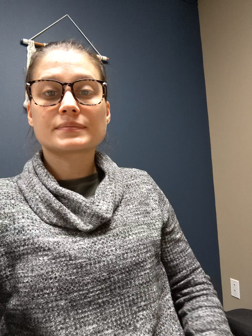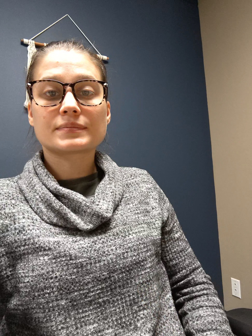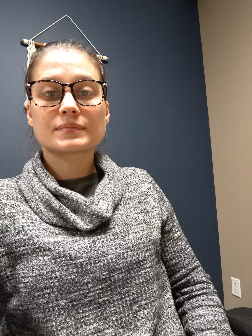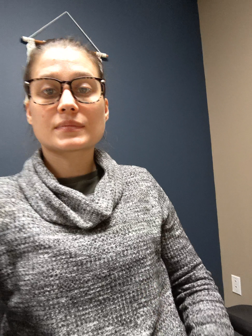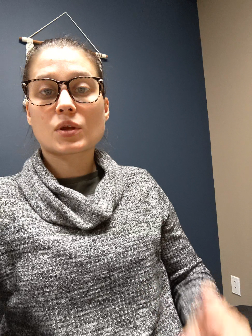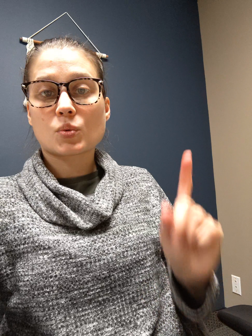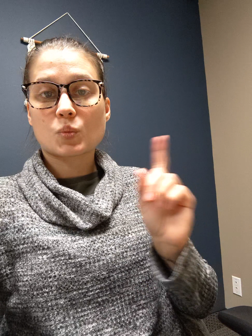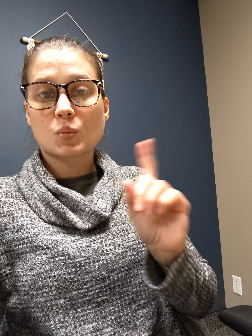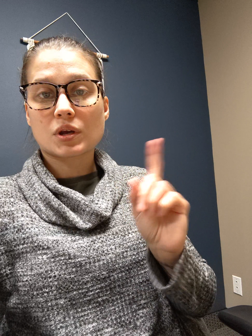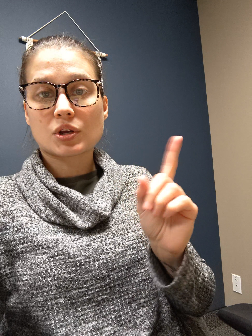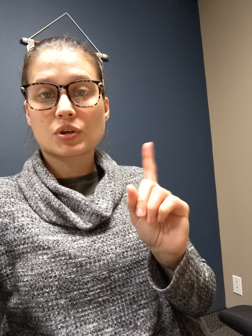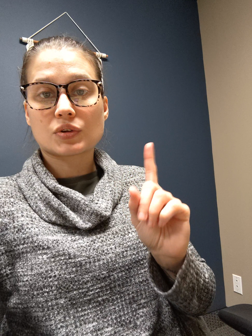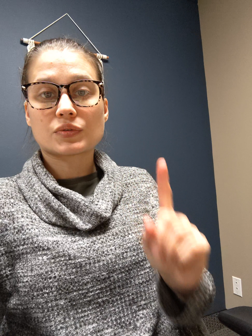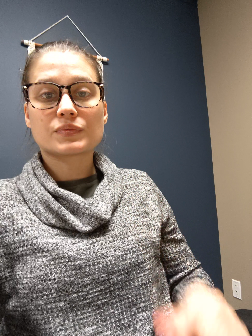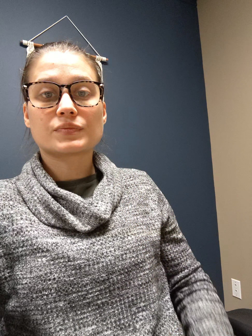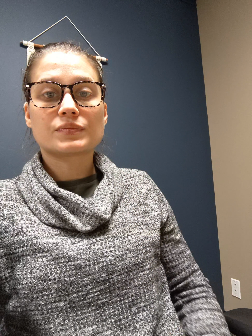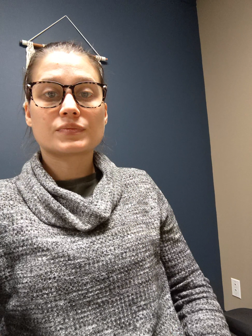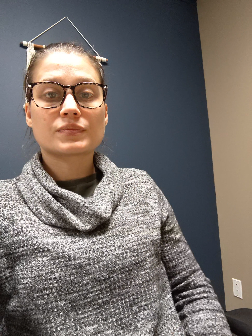where